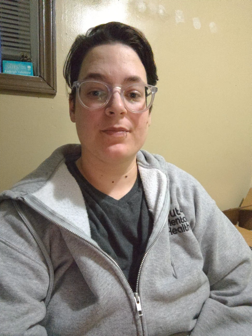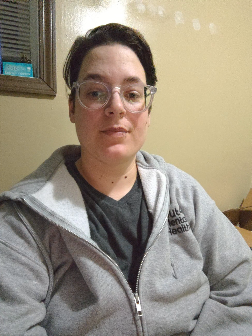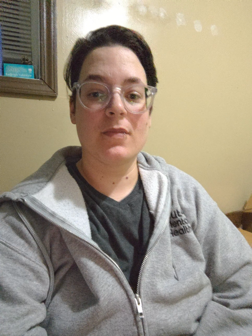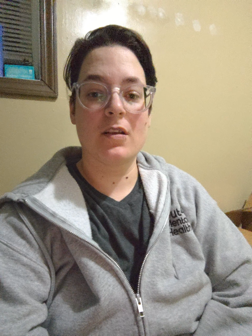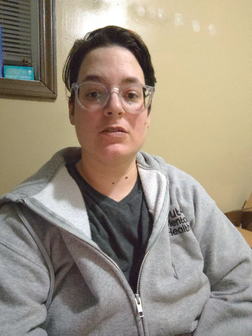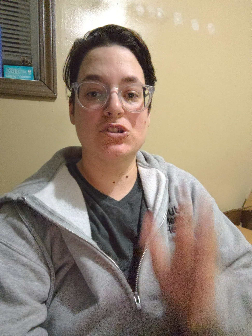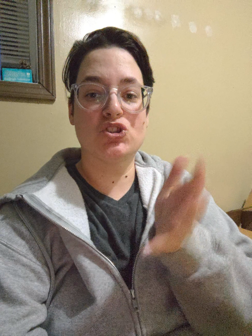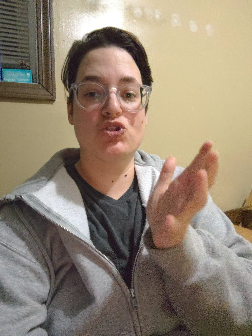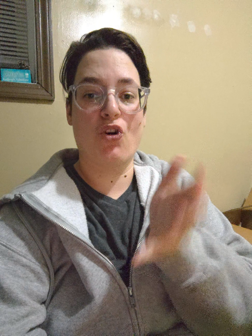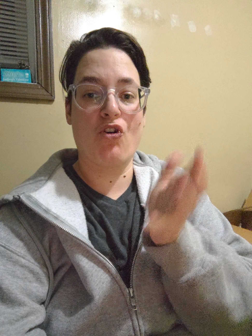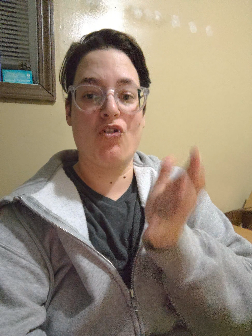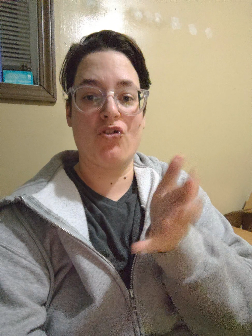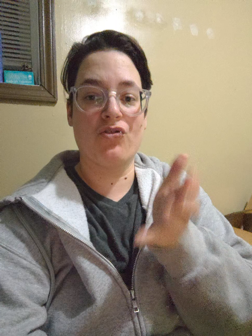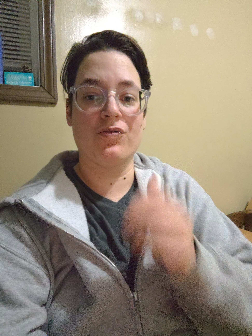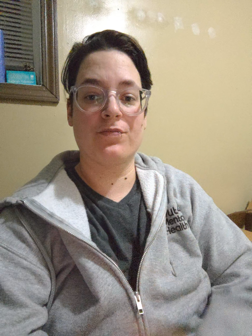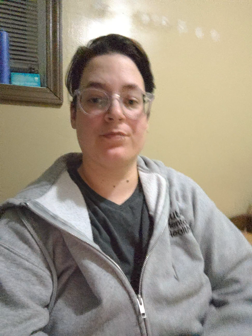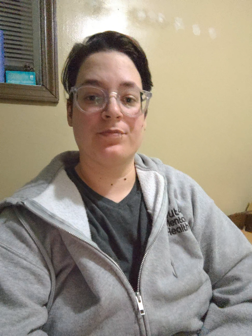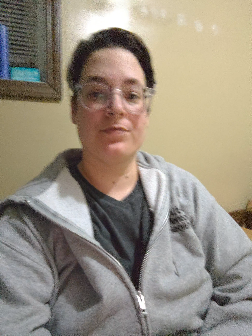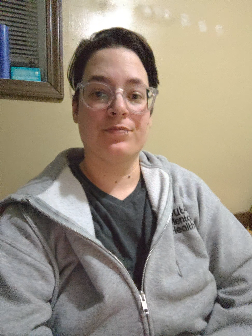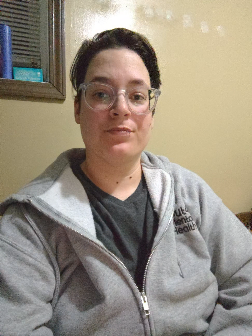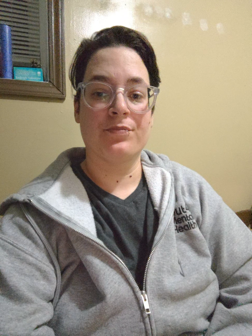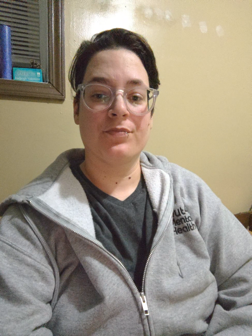talk